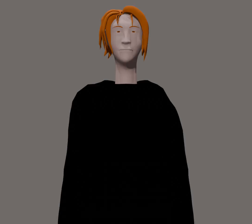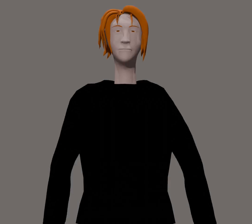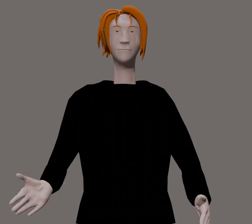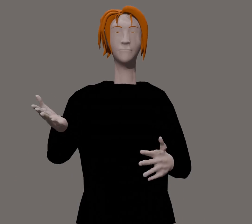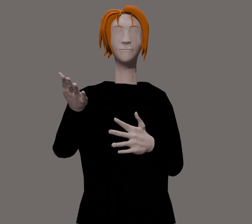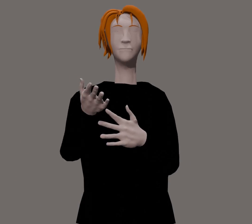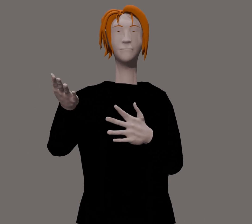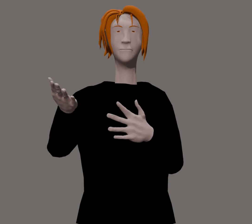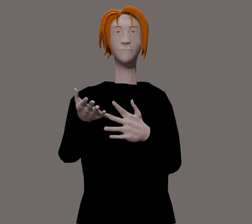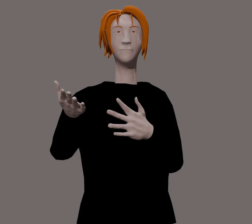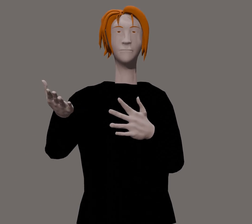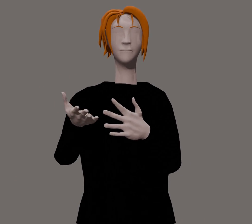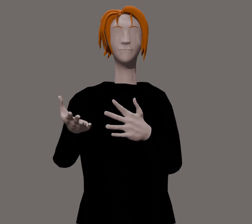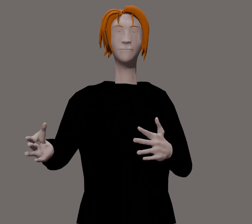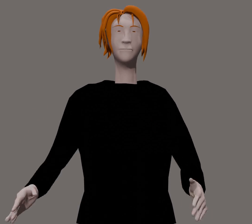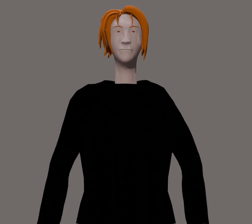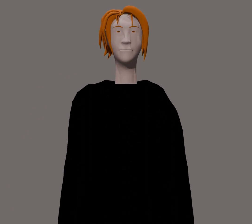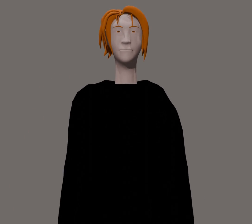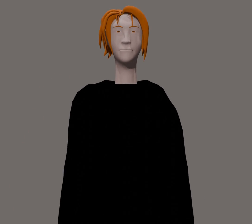Consecutive